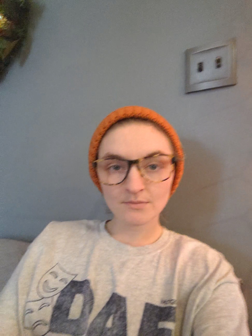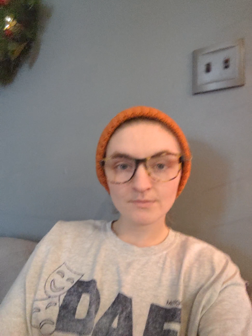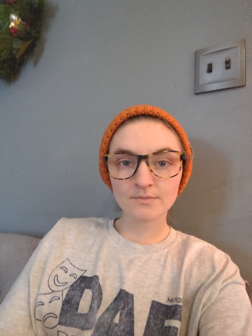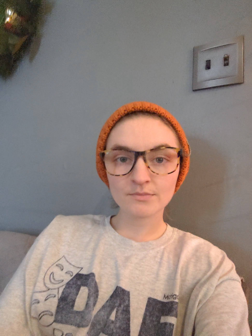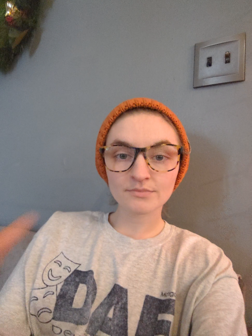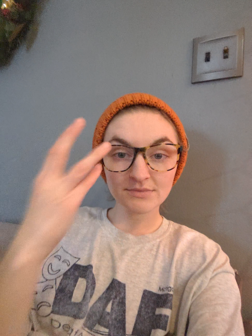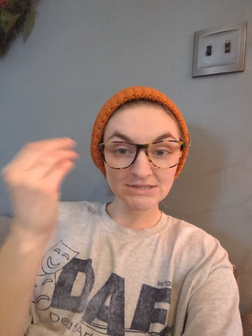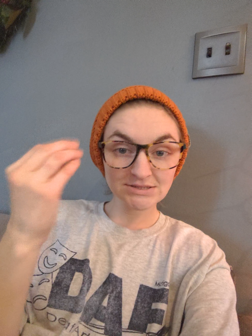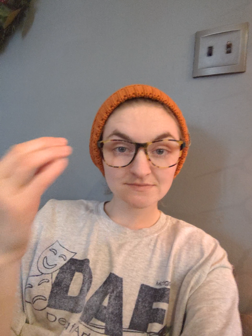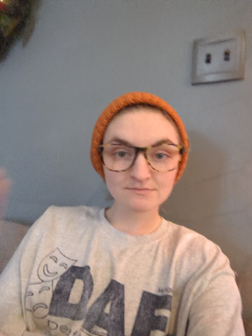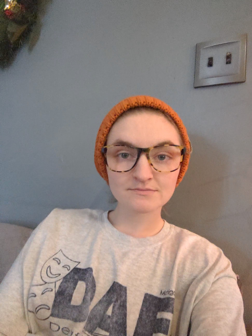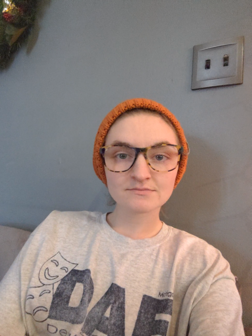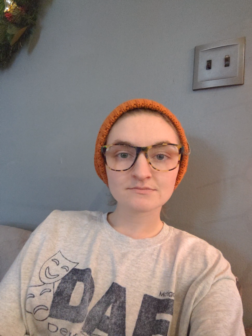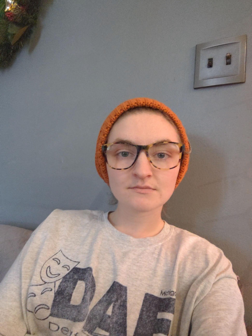outside